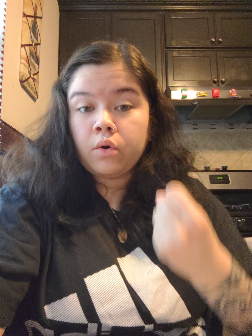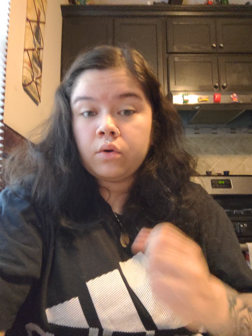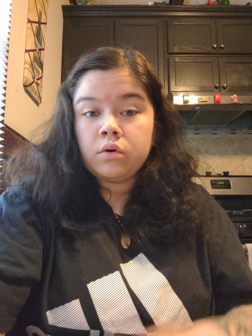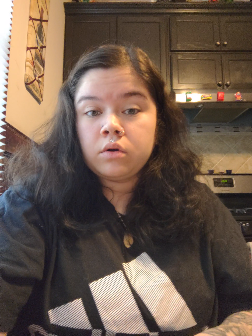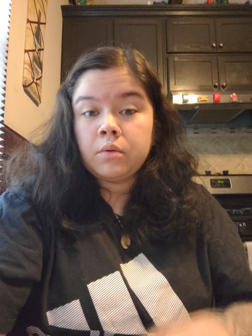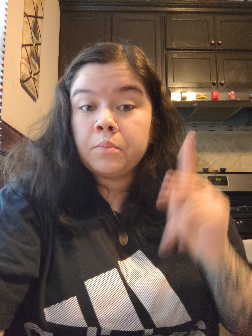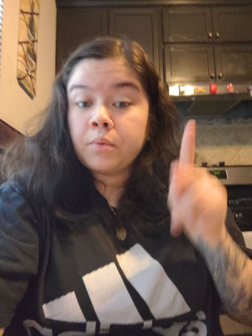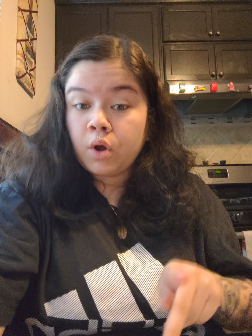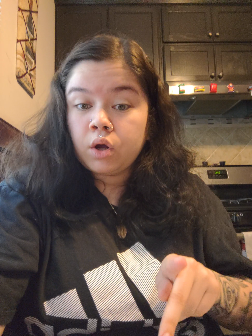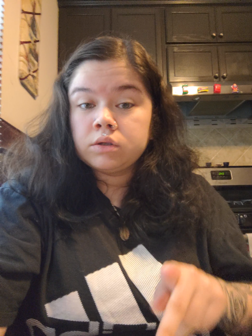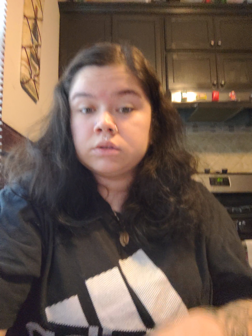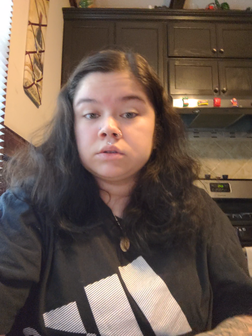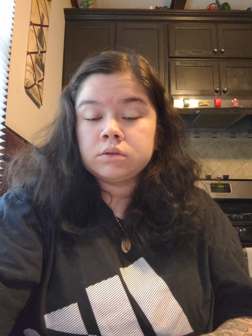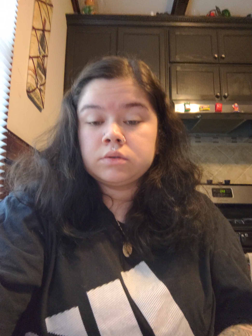person